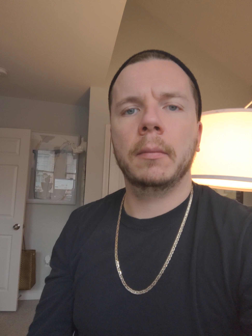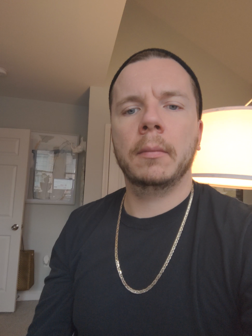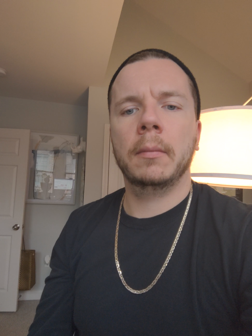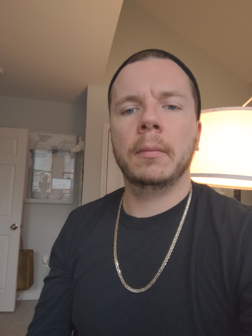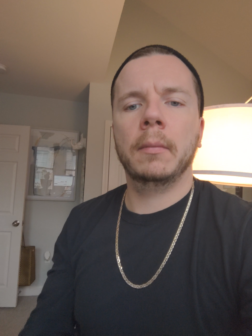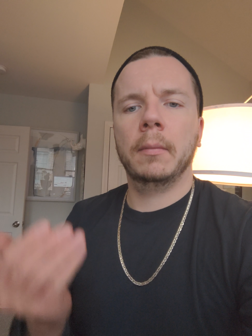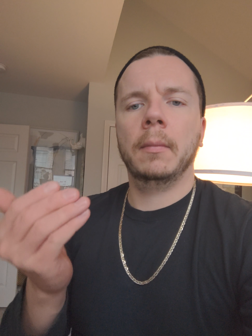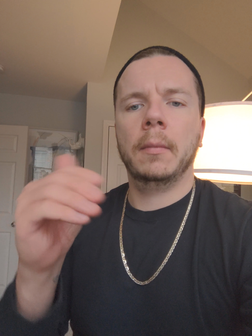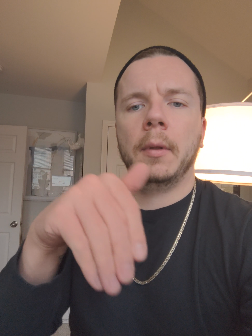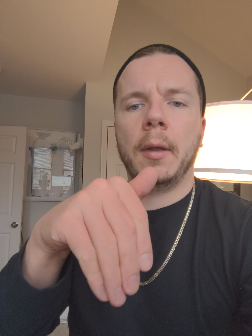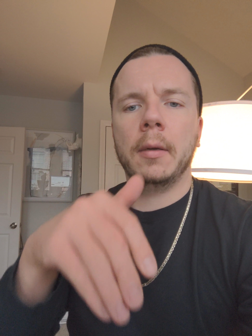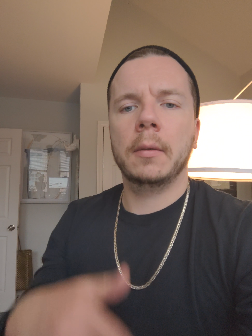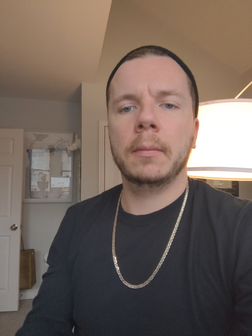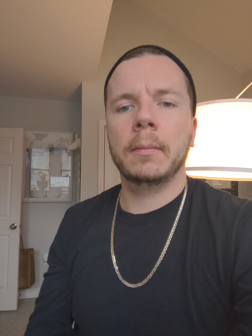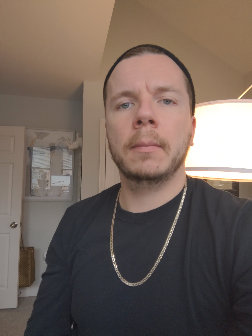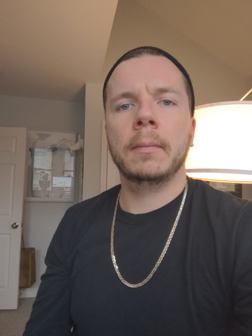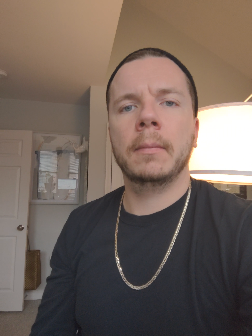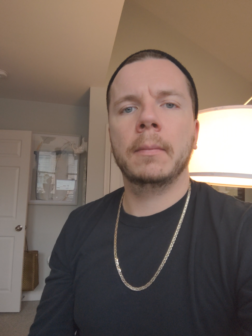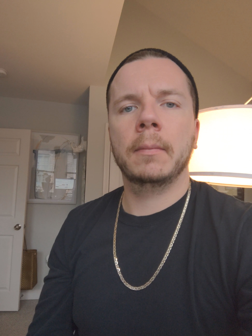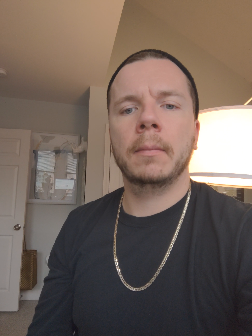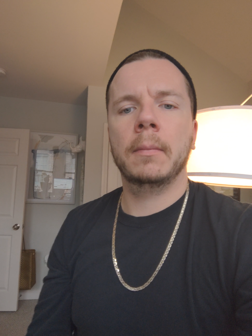night